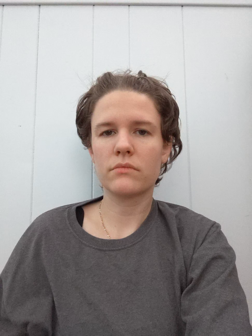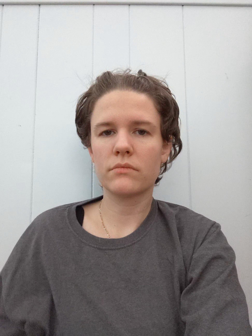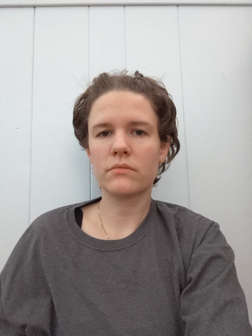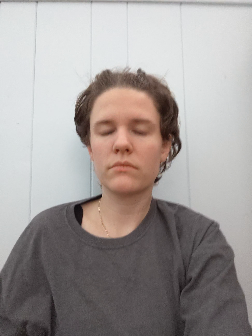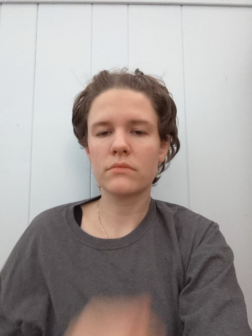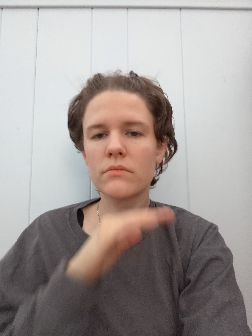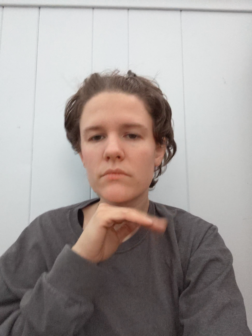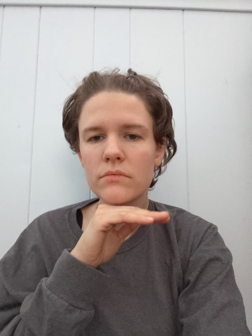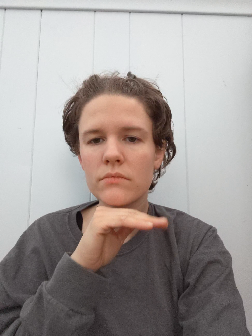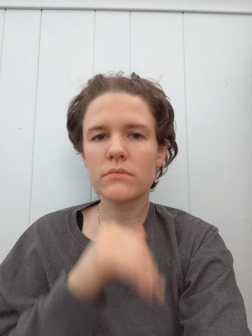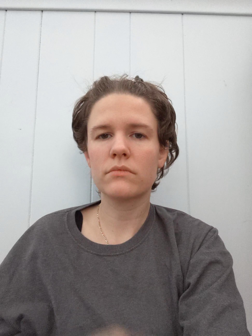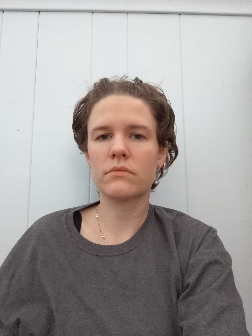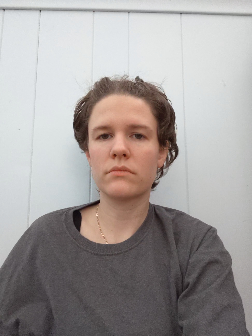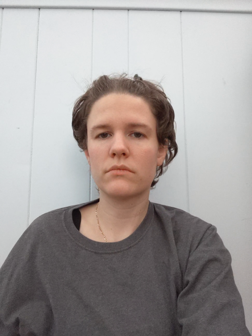pig